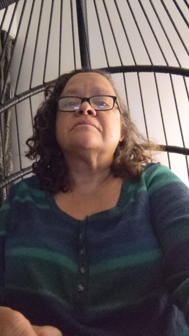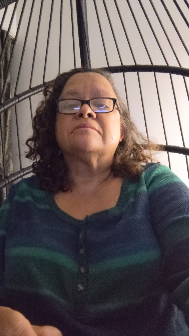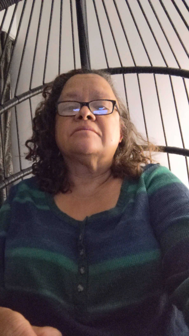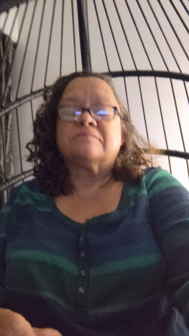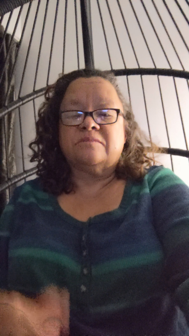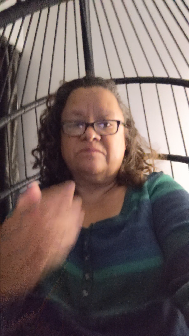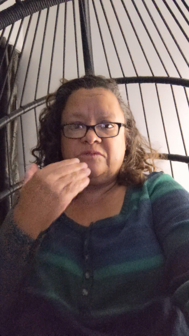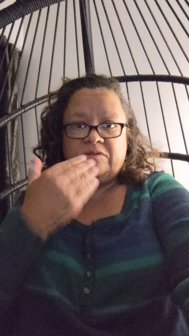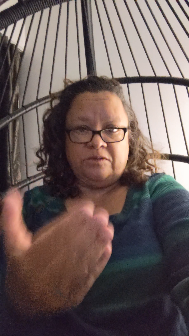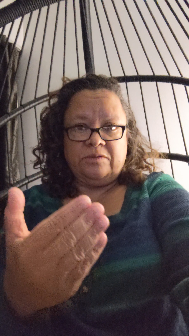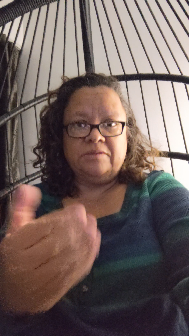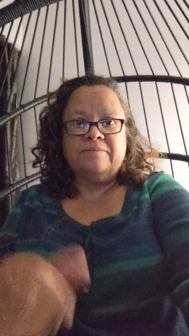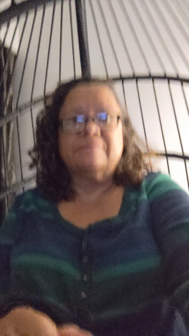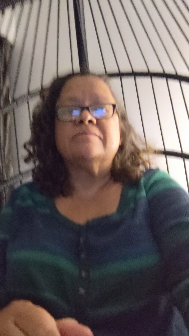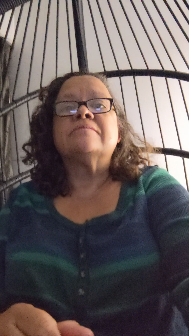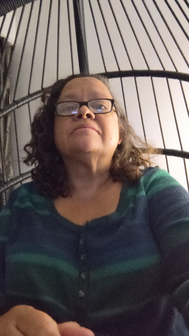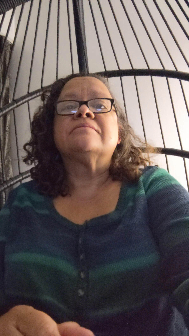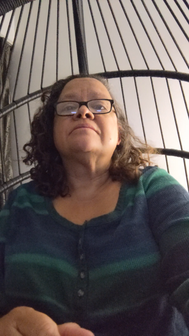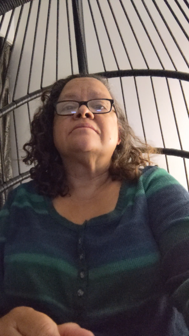good